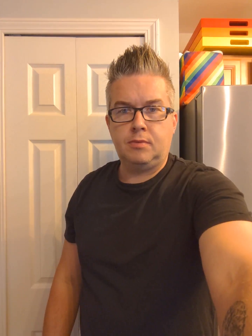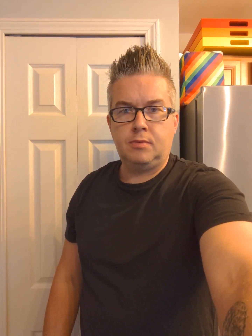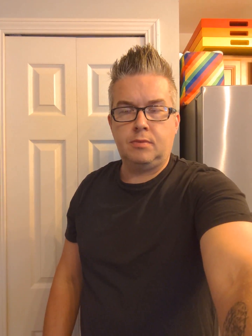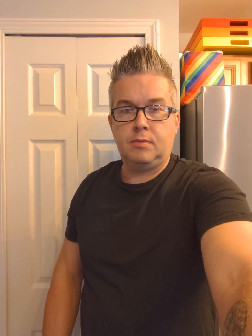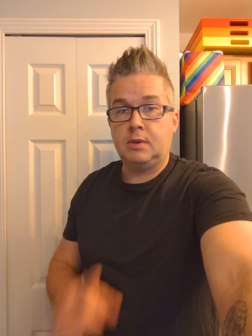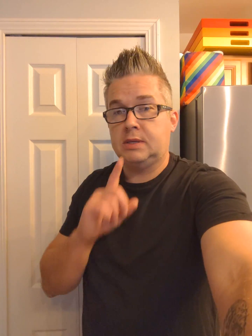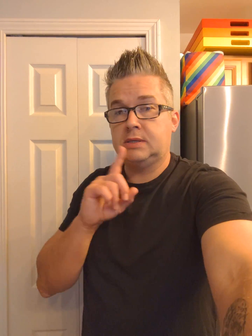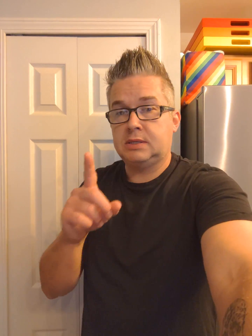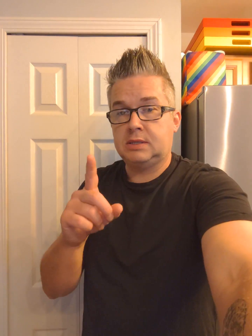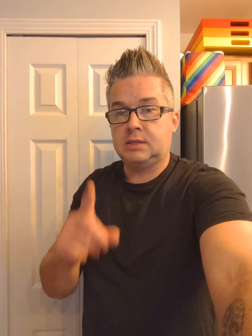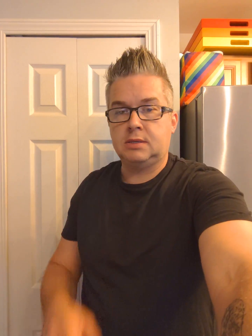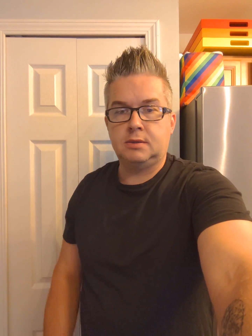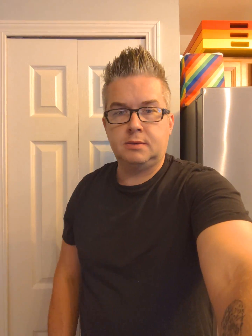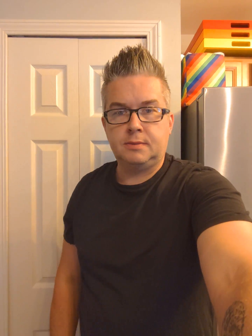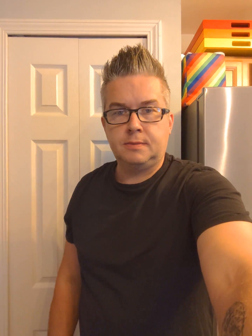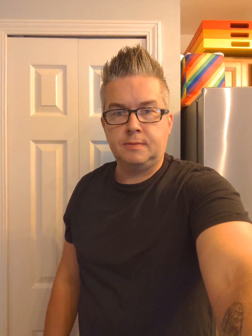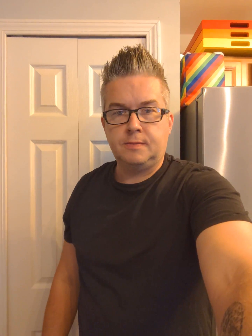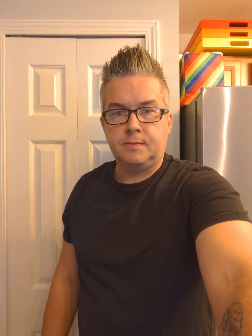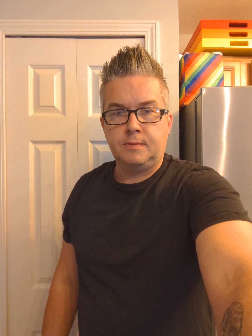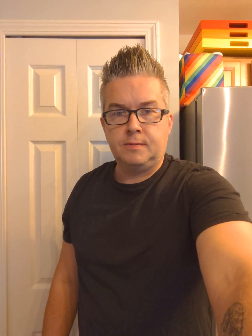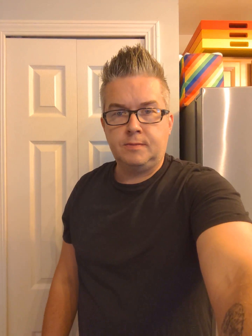is